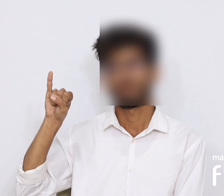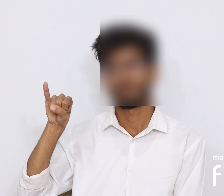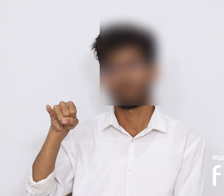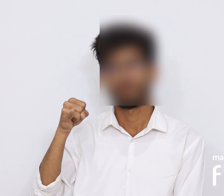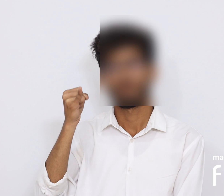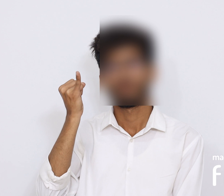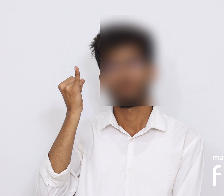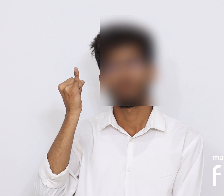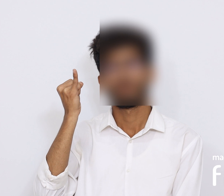ج